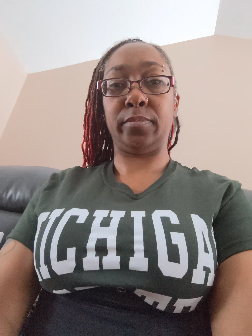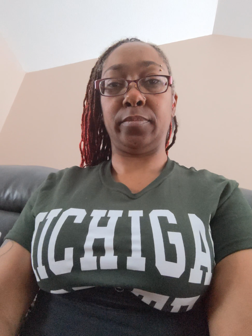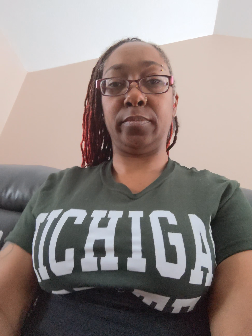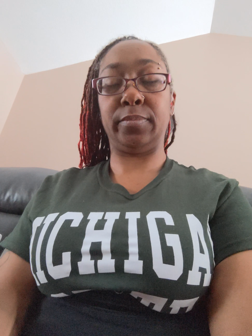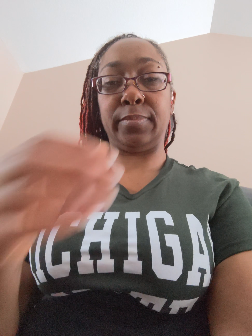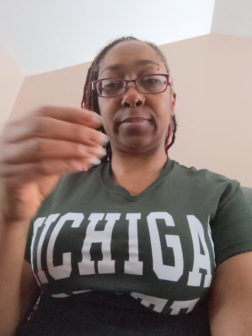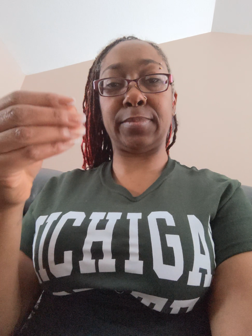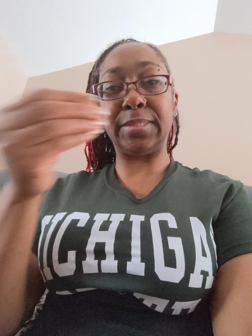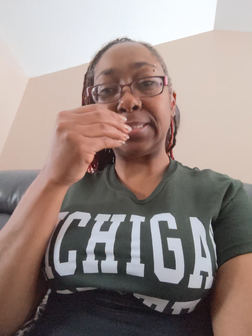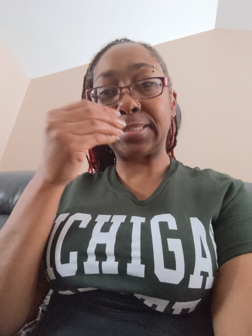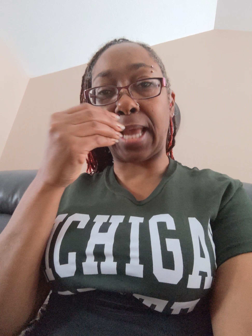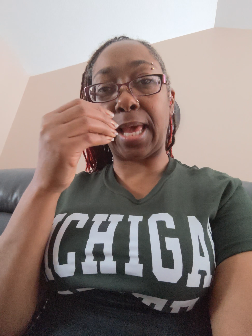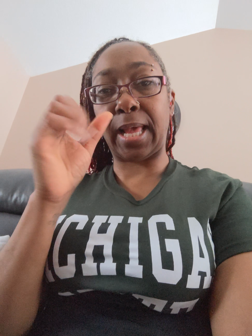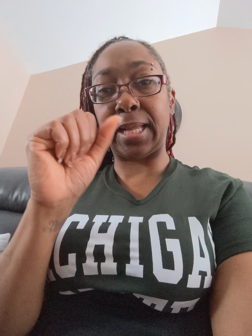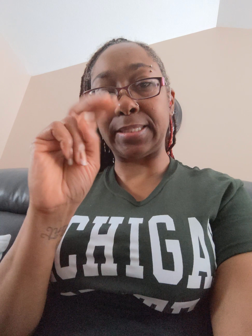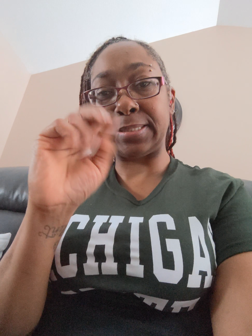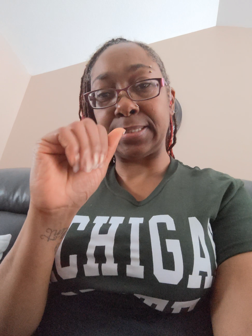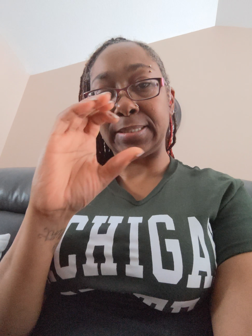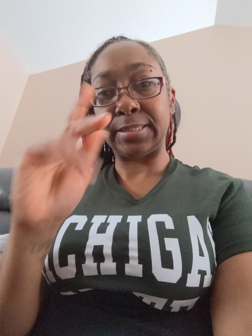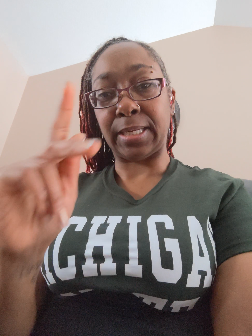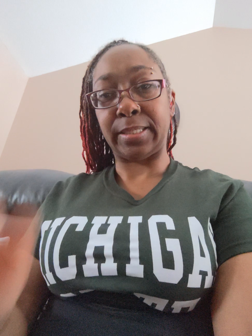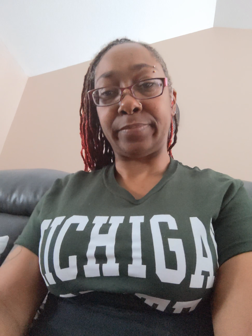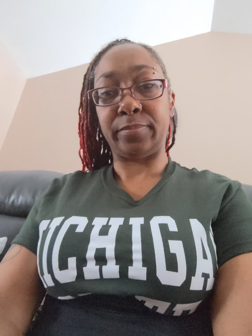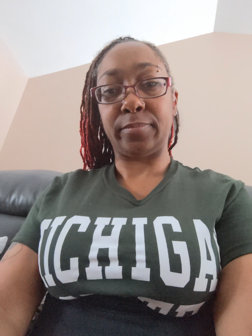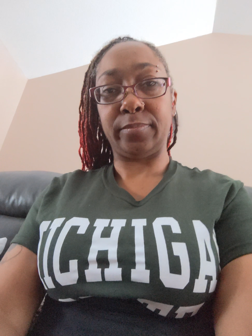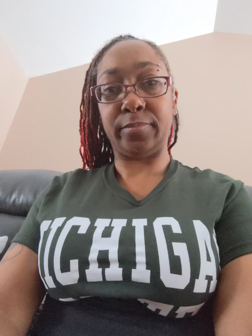snack